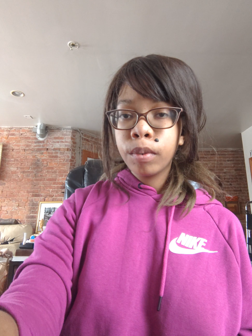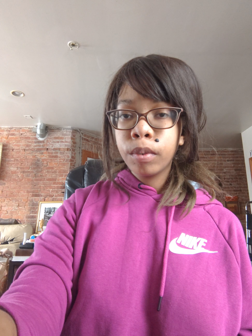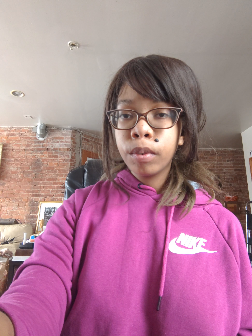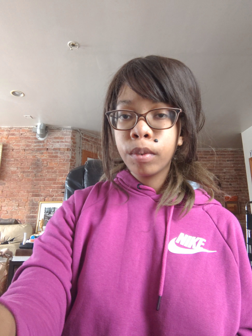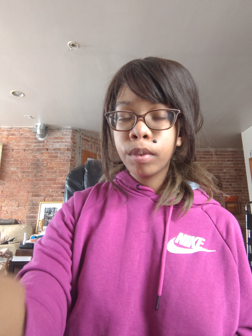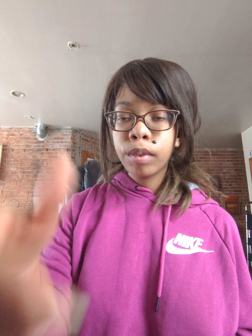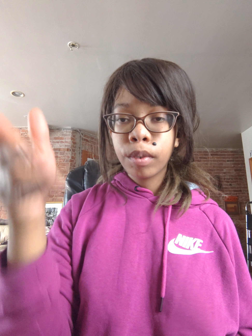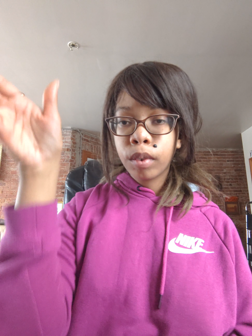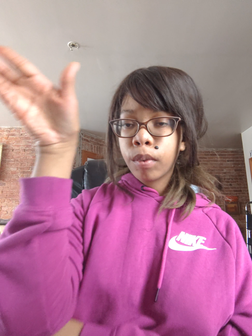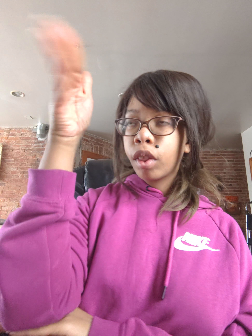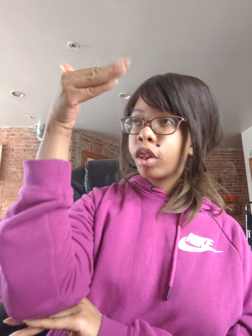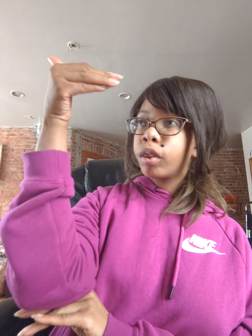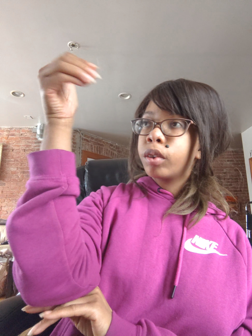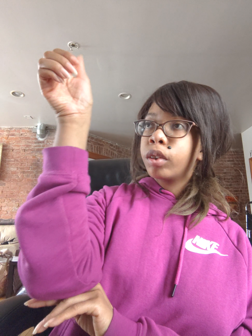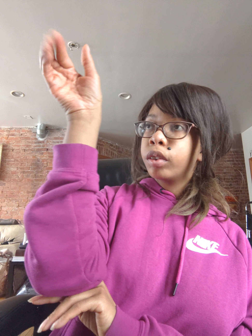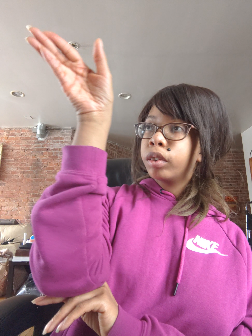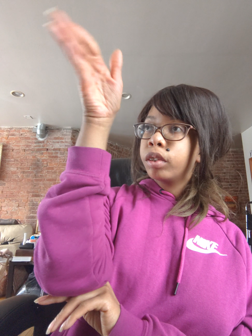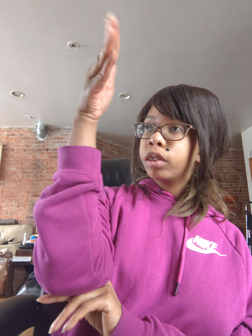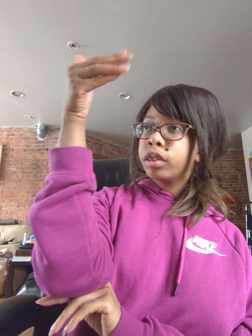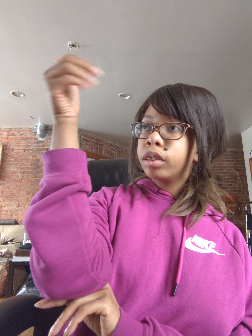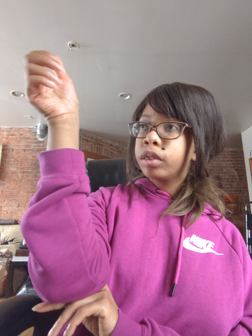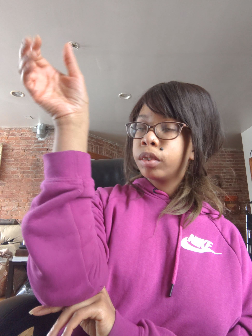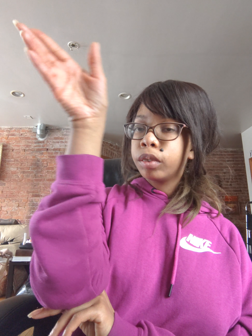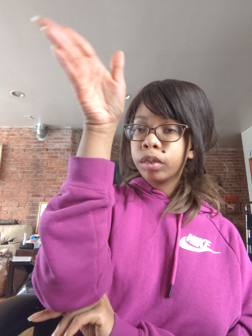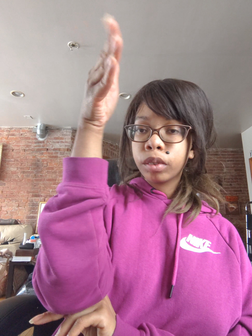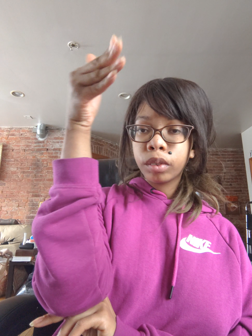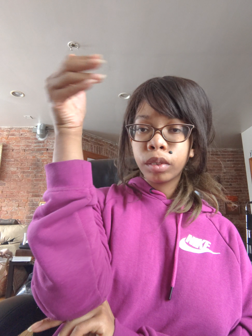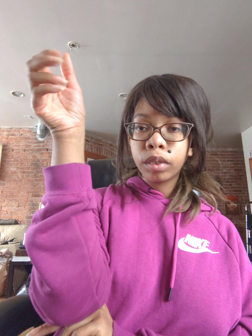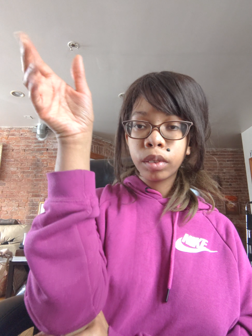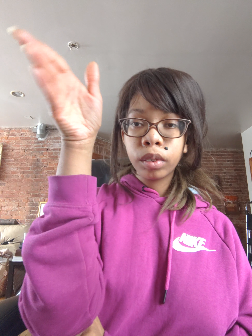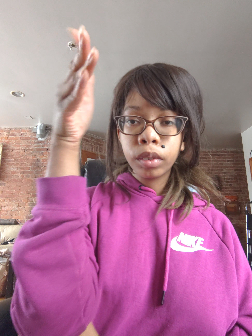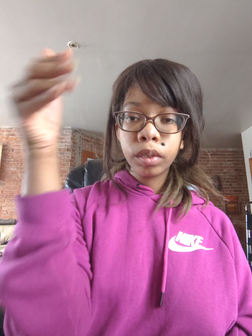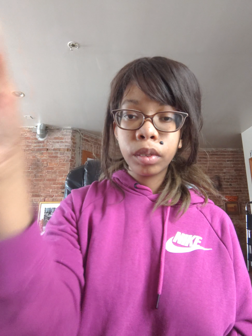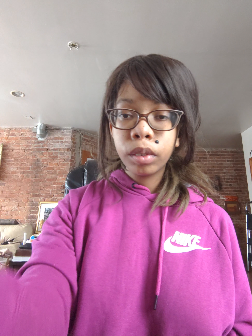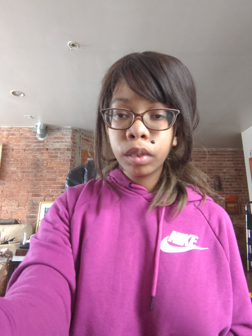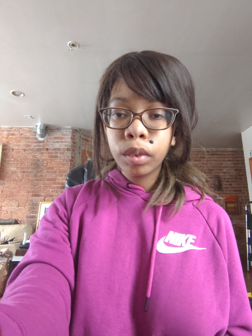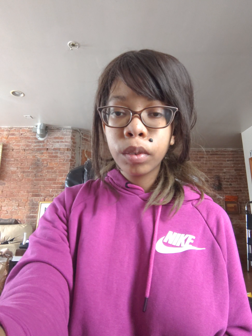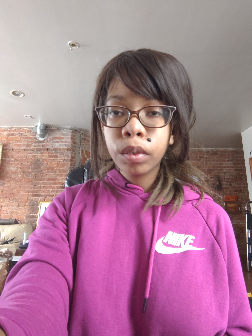flag